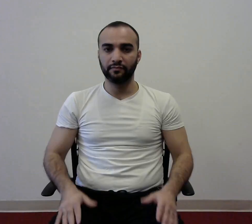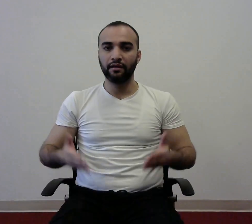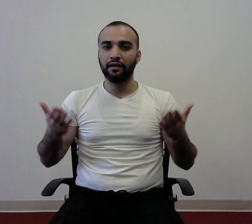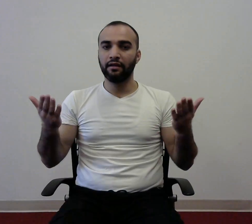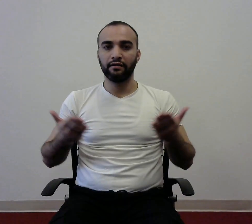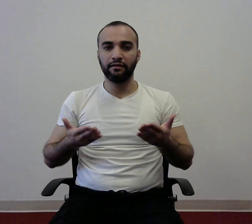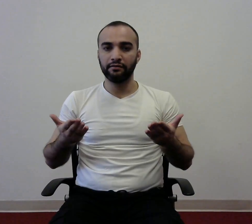hansı